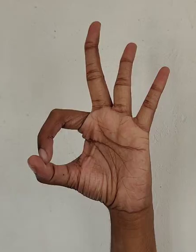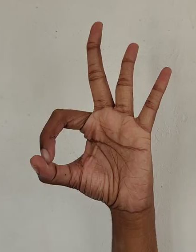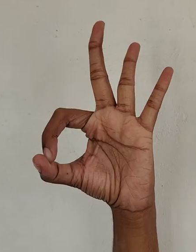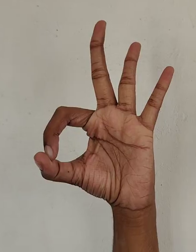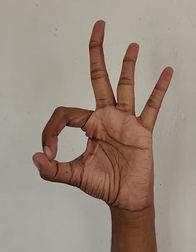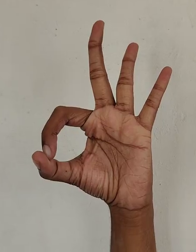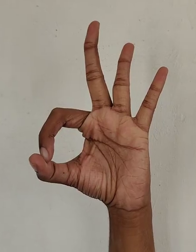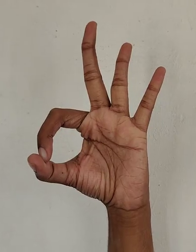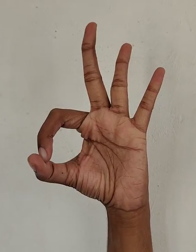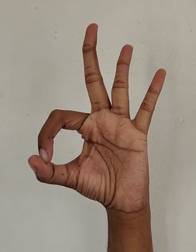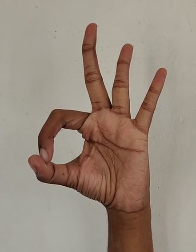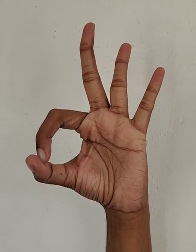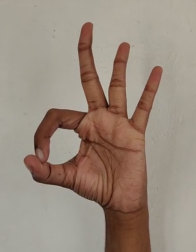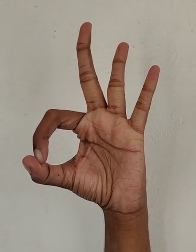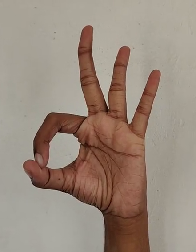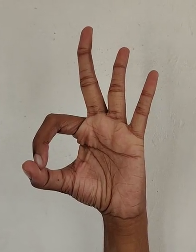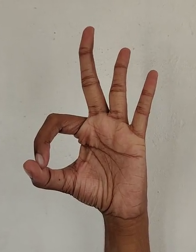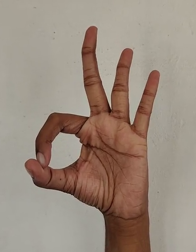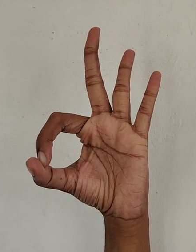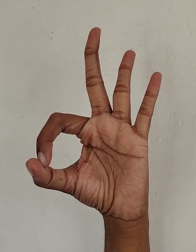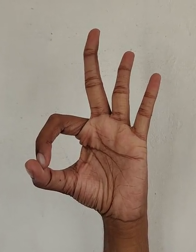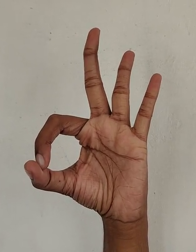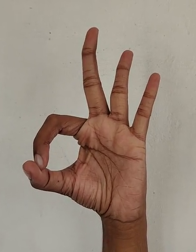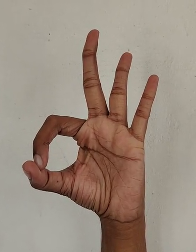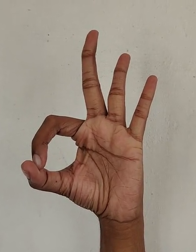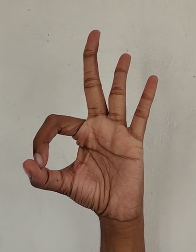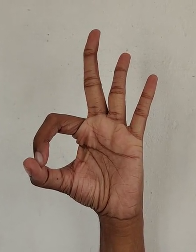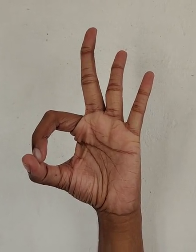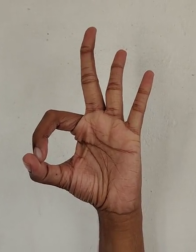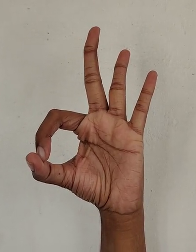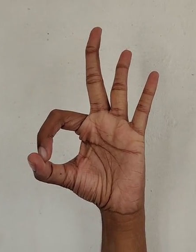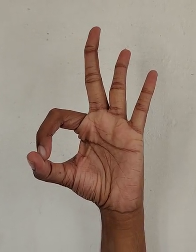ഒ